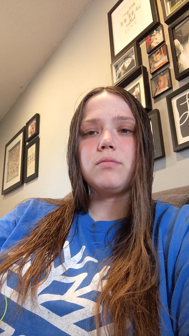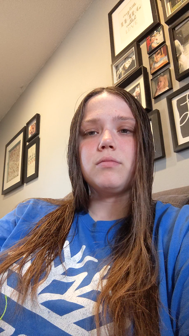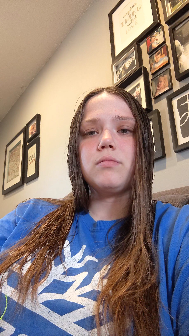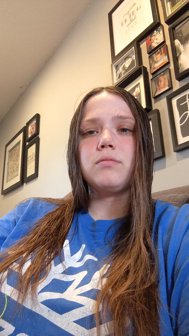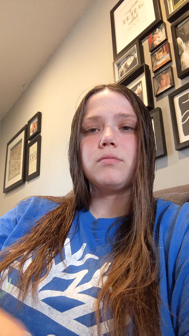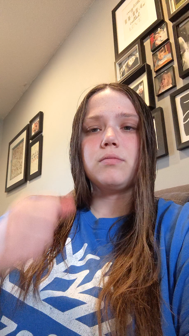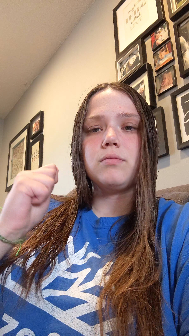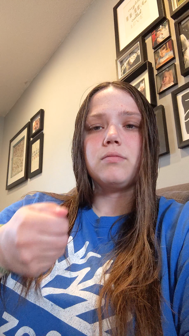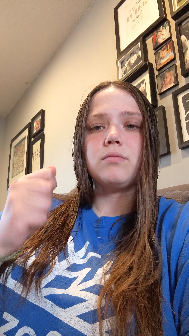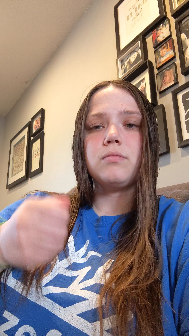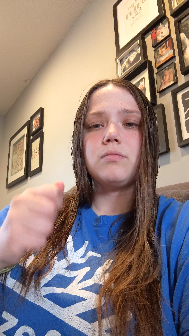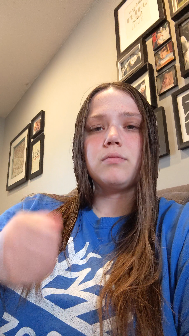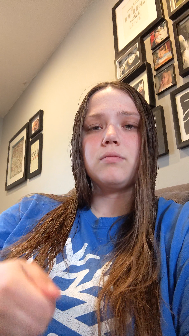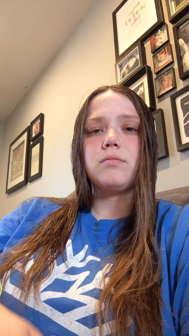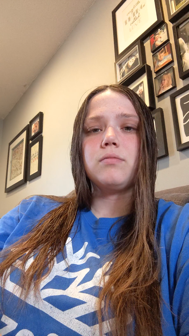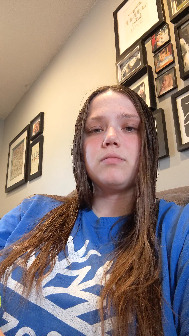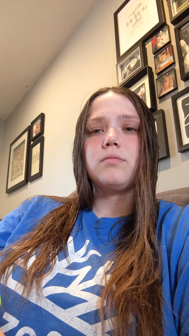cart